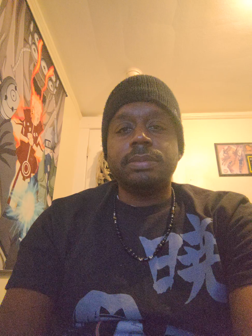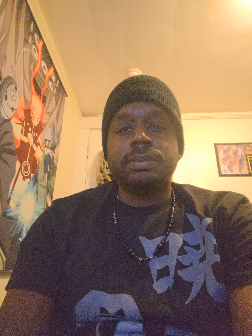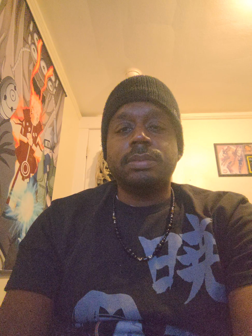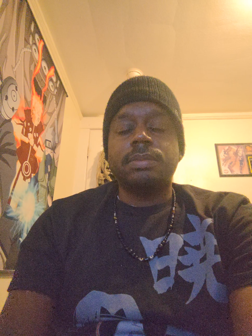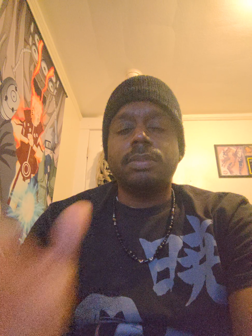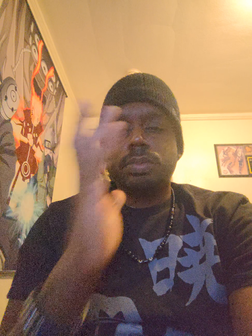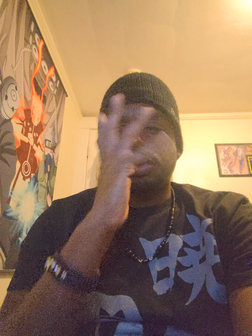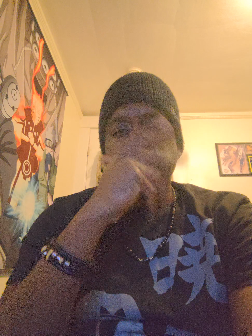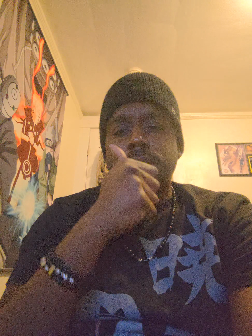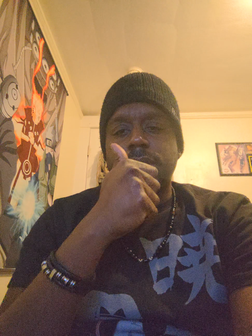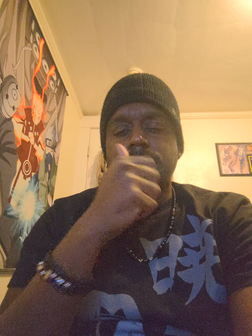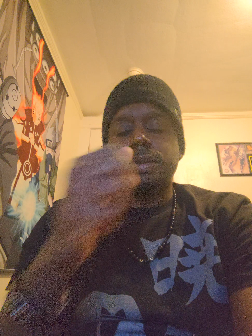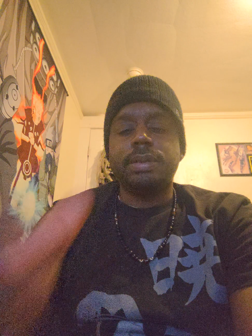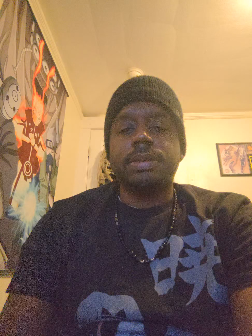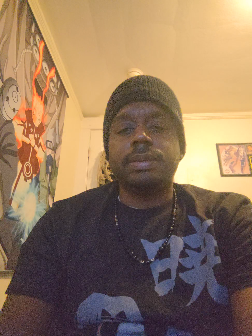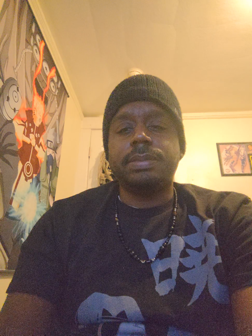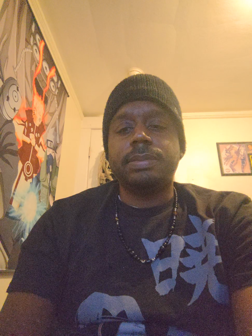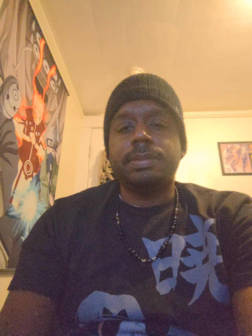pretty